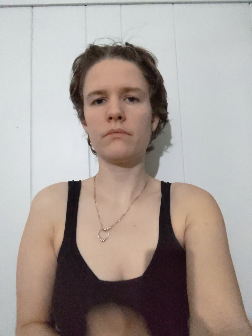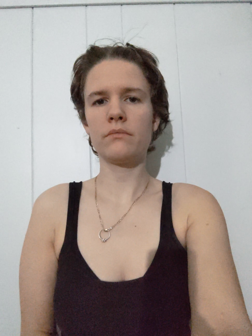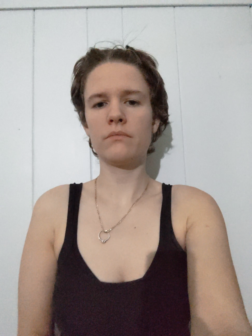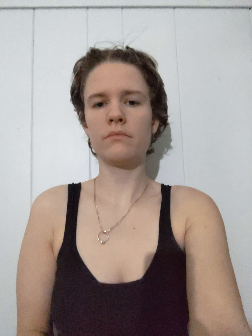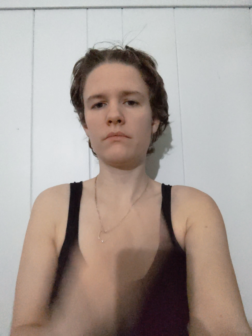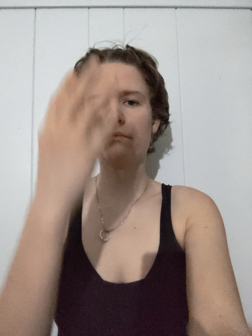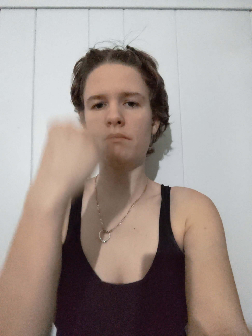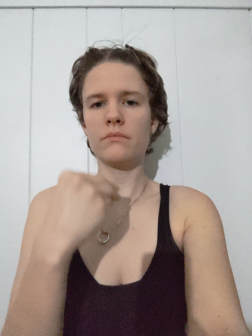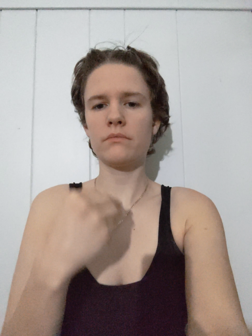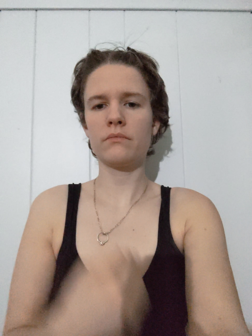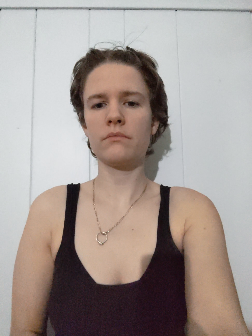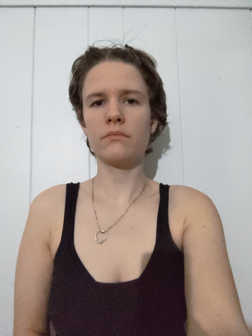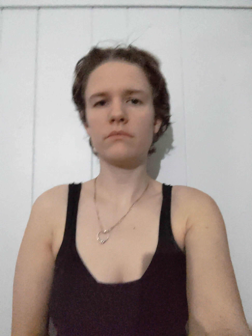nap